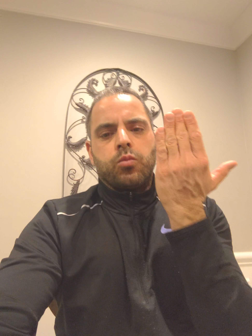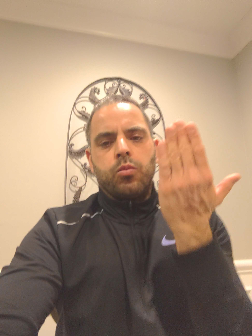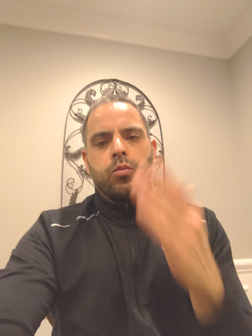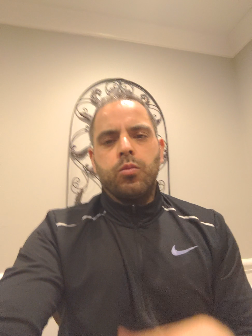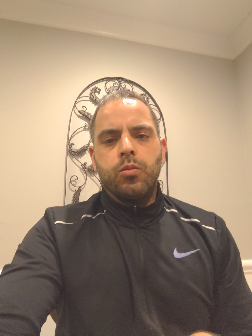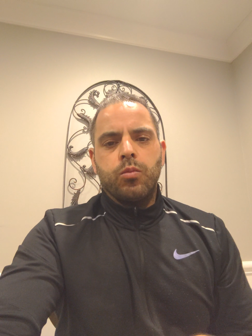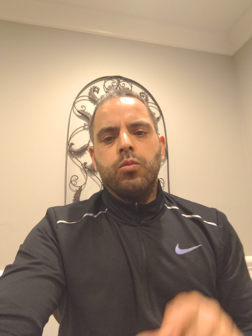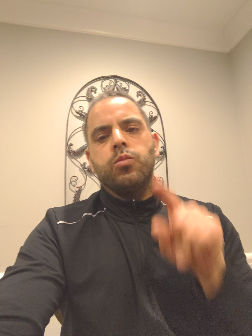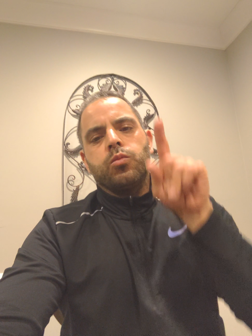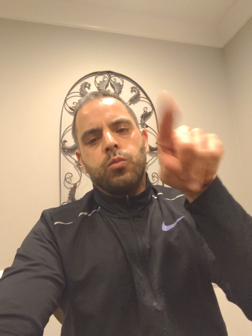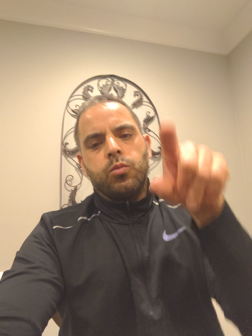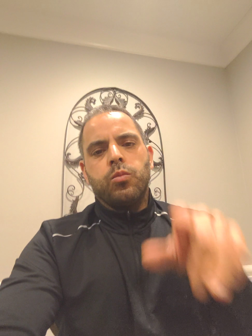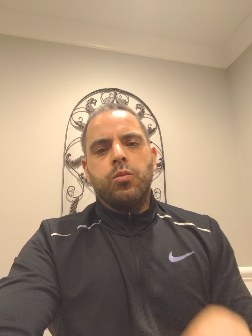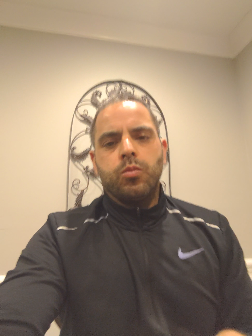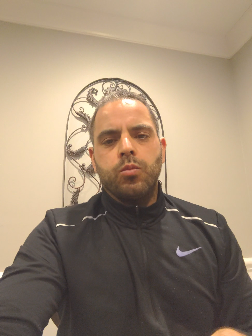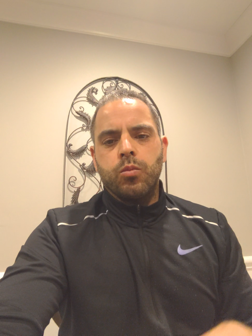go